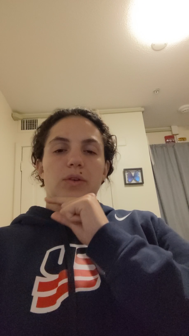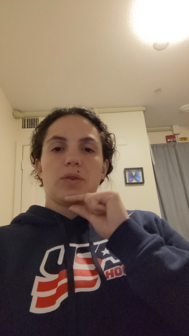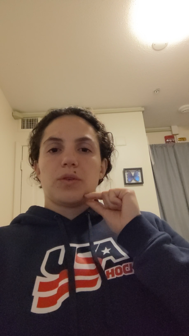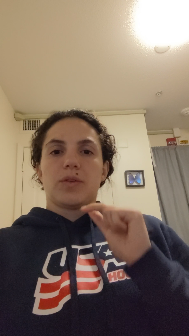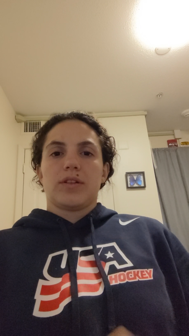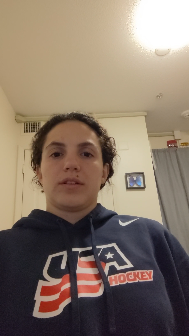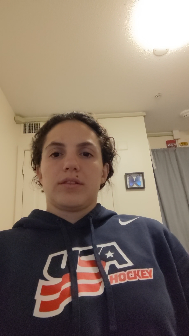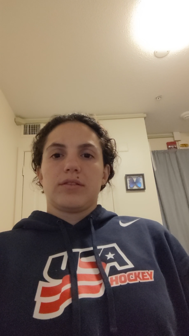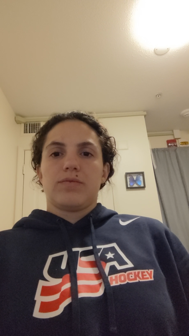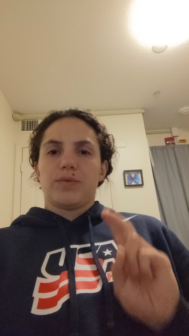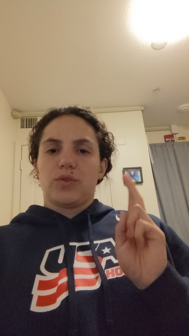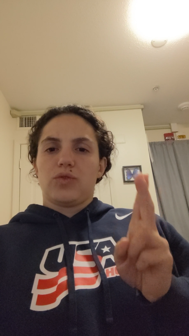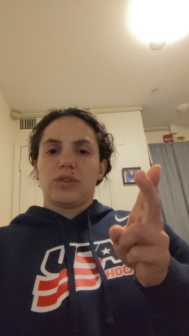hurry